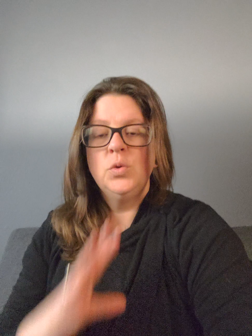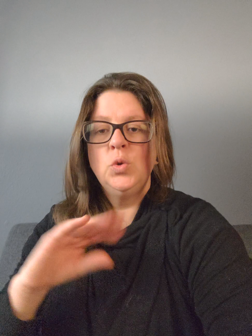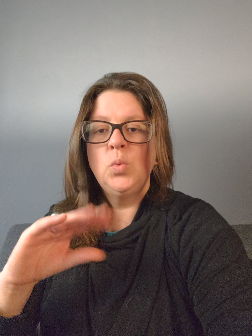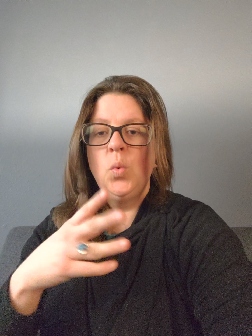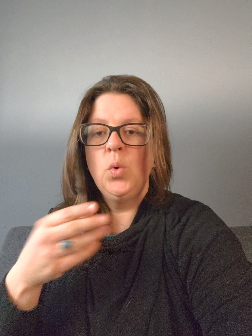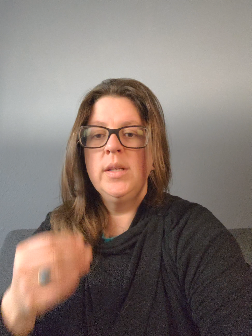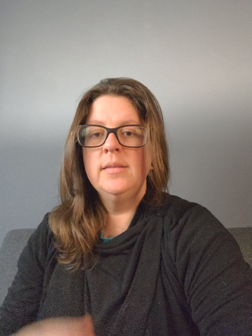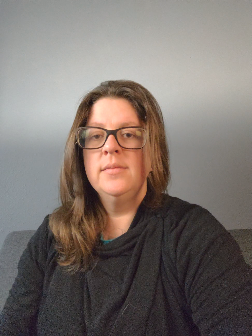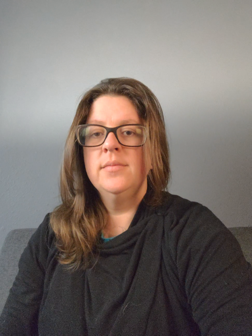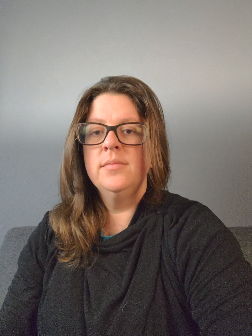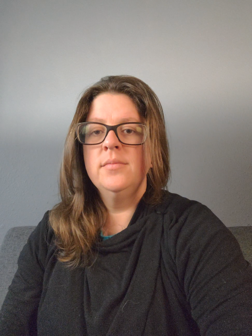story